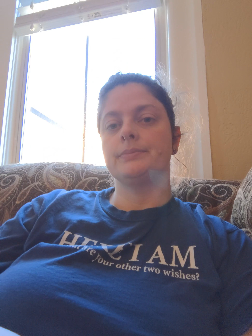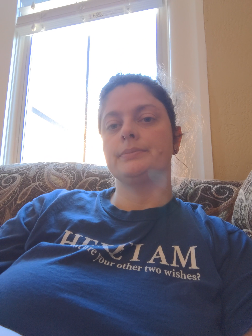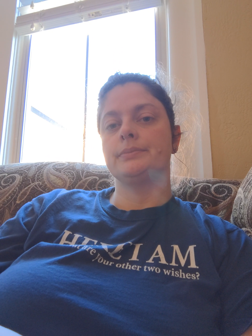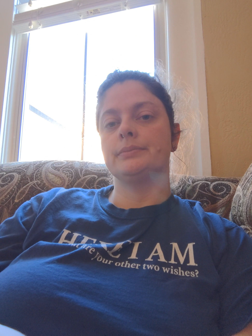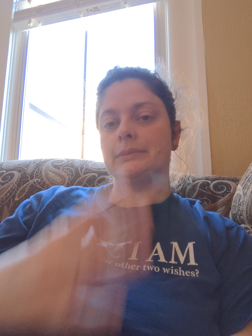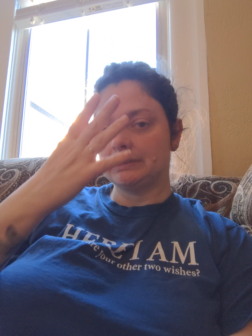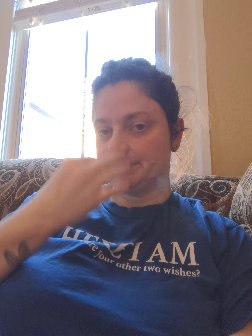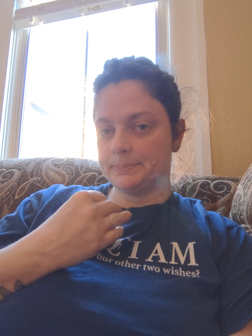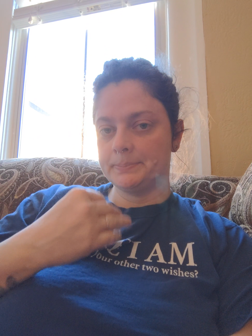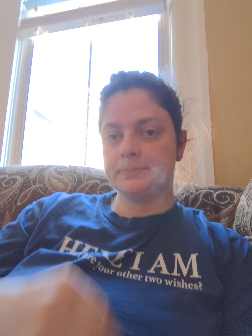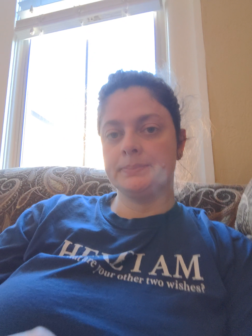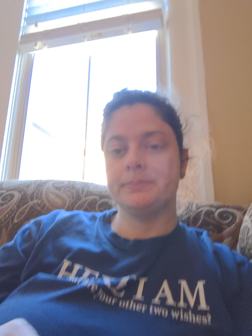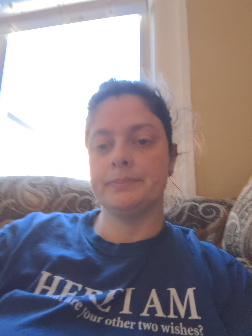sleep